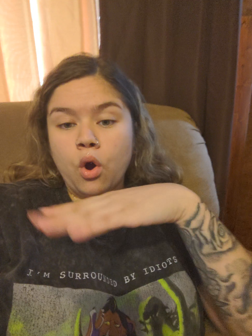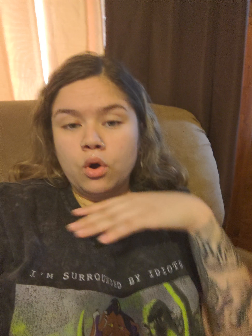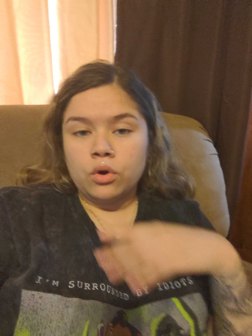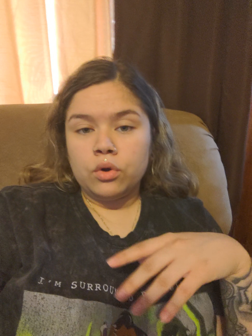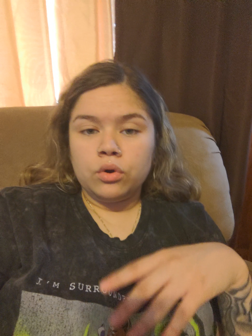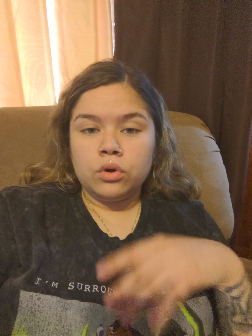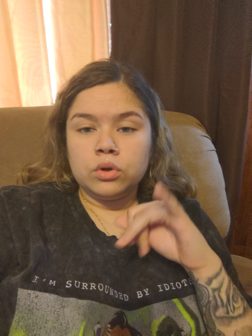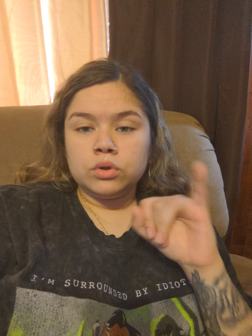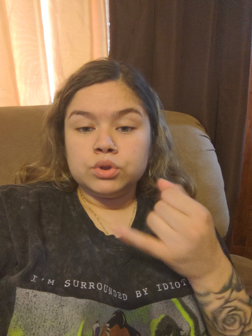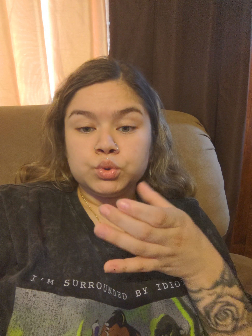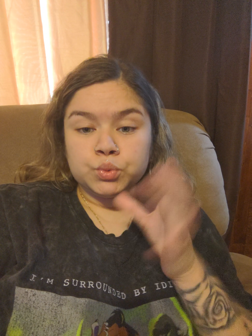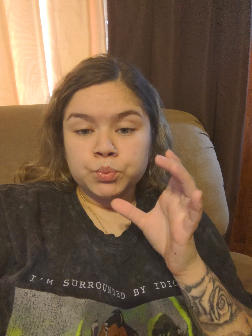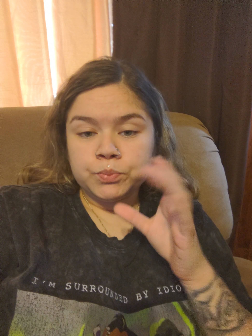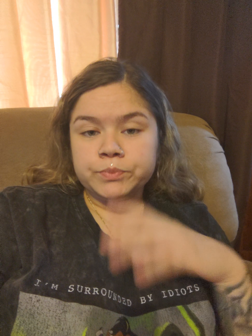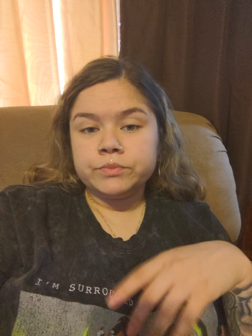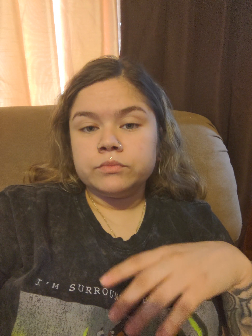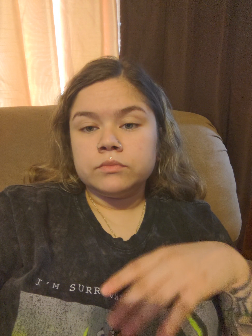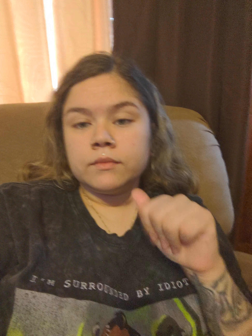juice